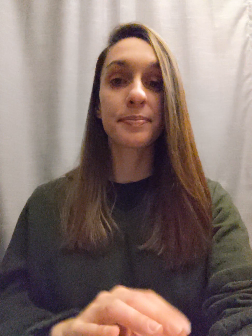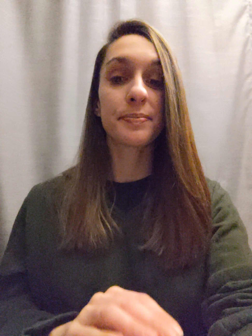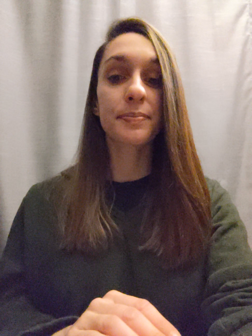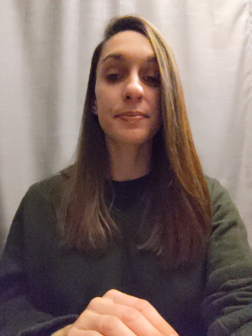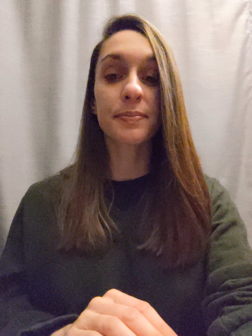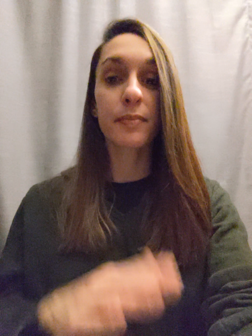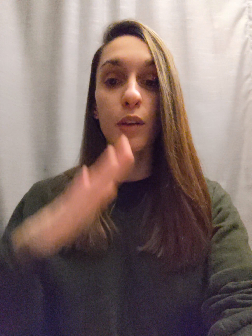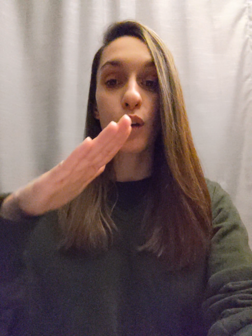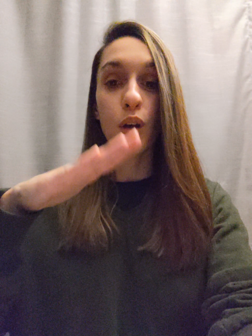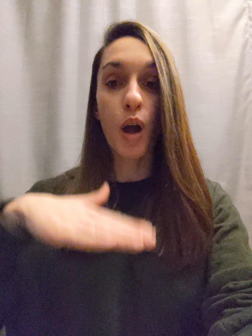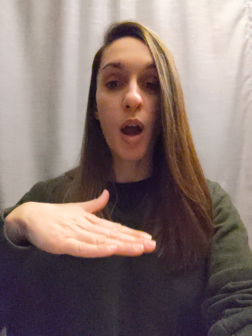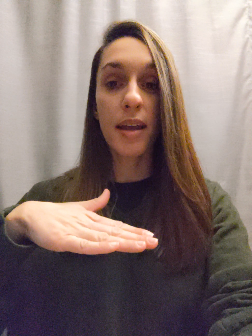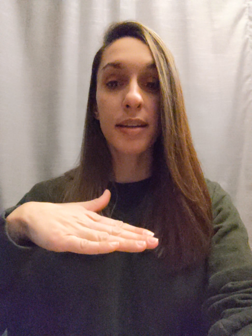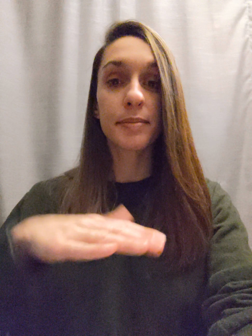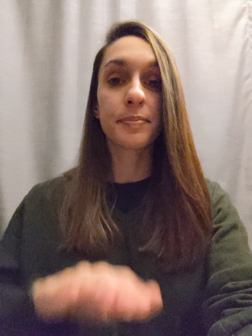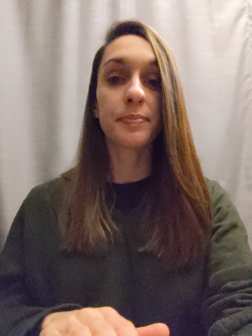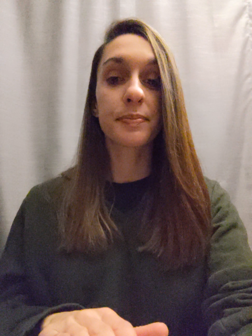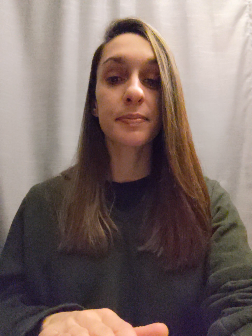on